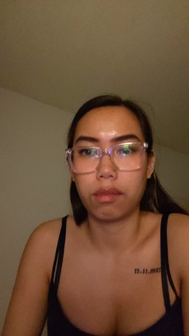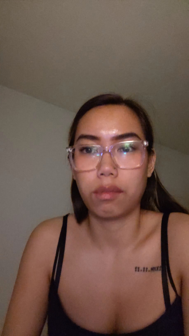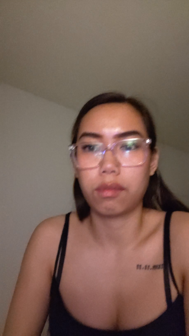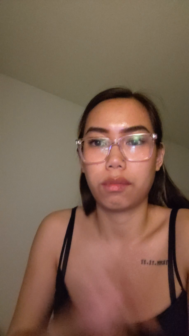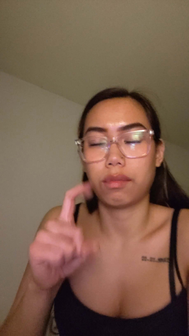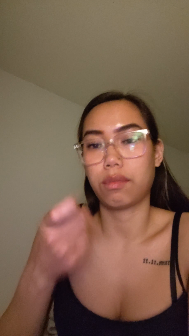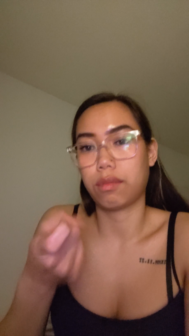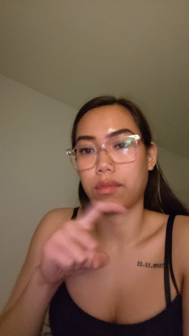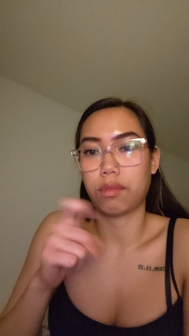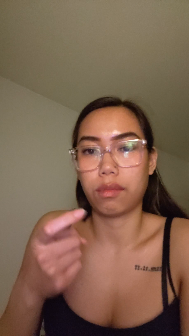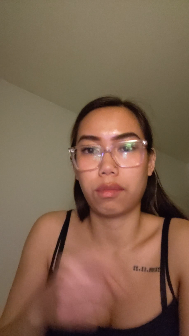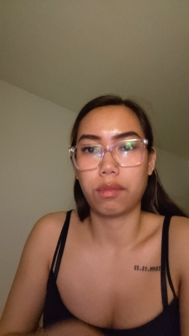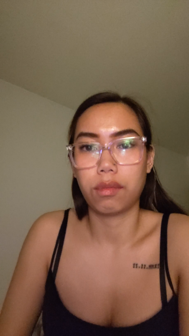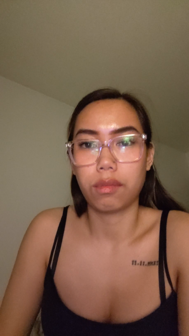friend